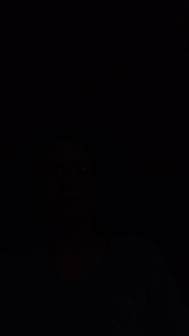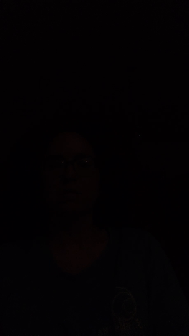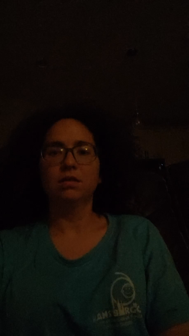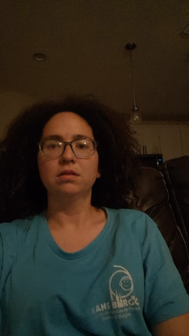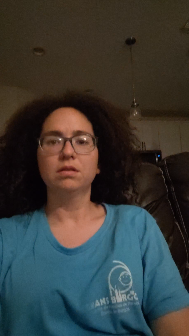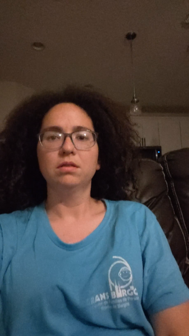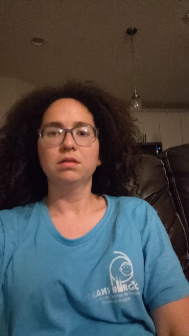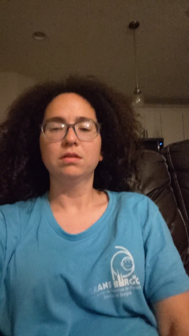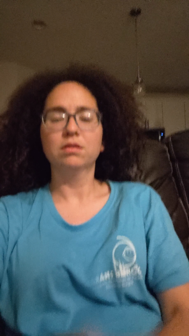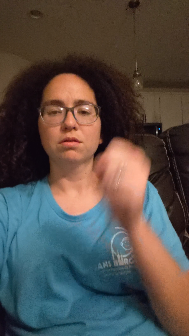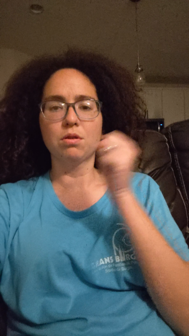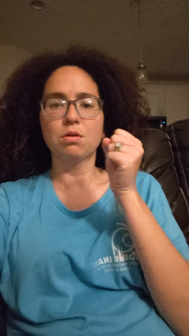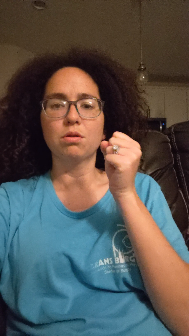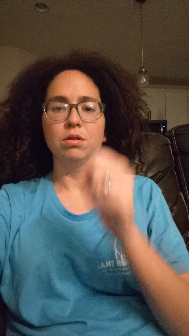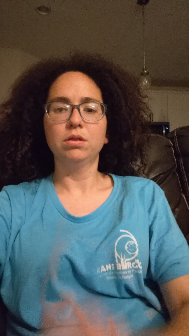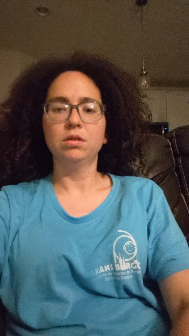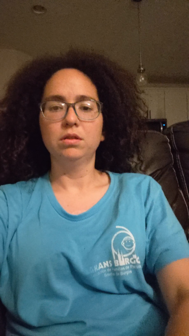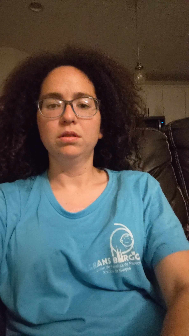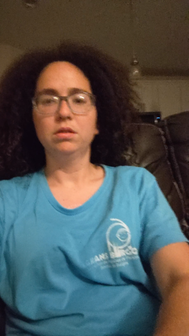cold